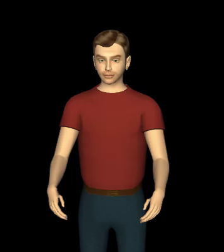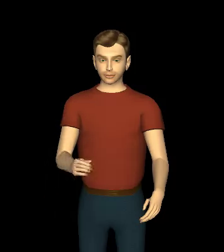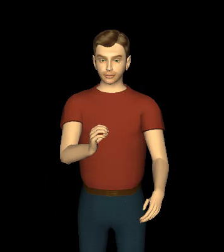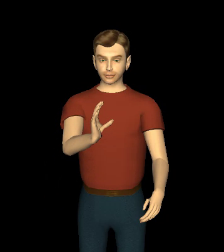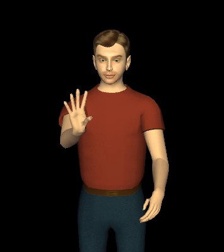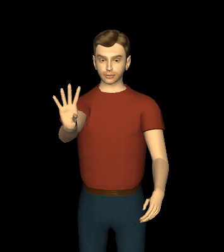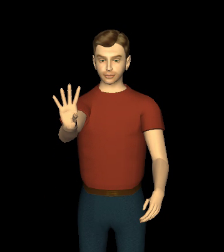يرسل